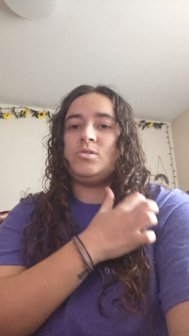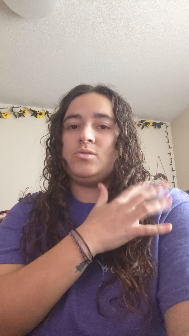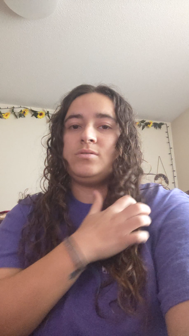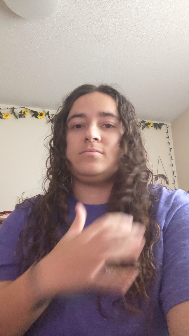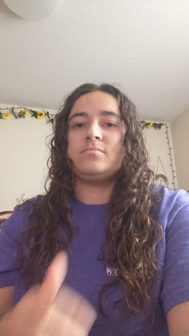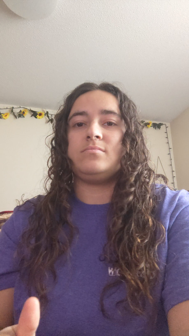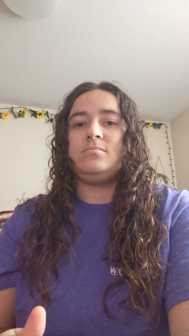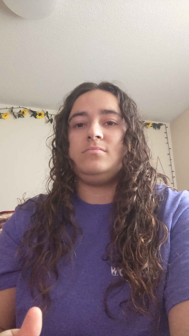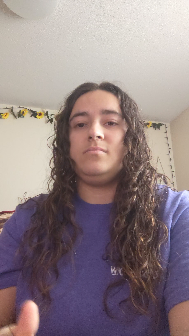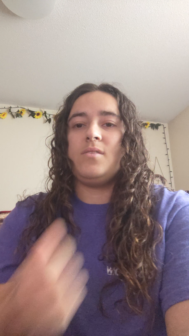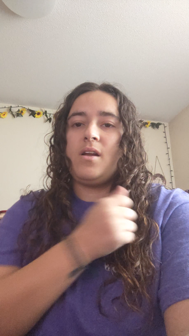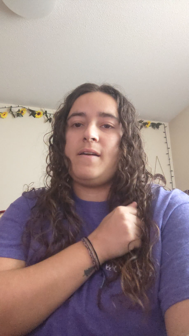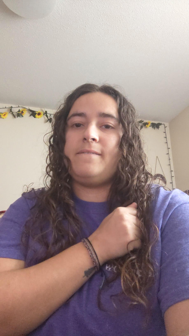love